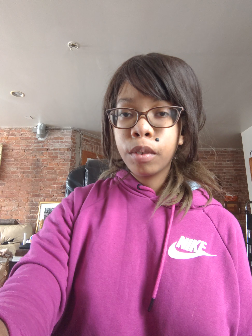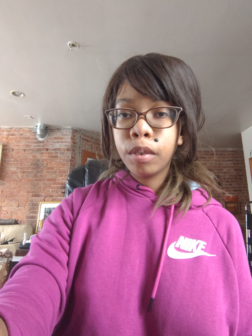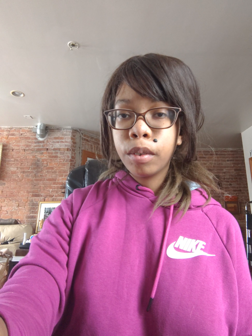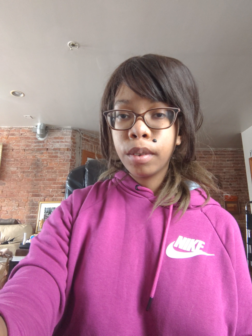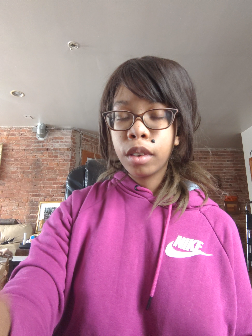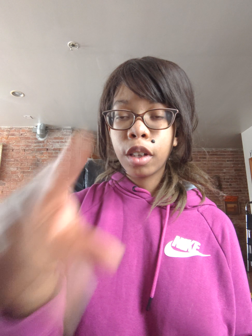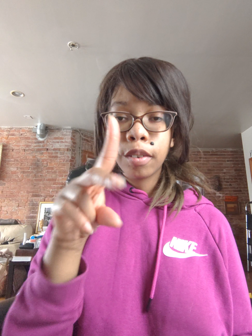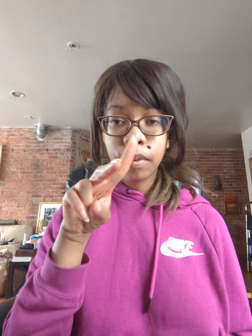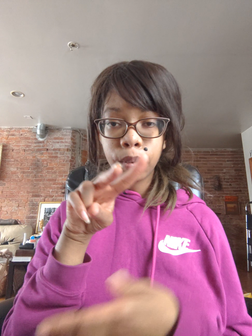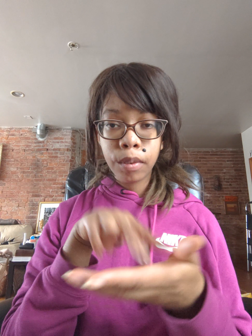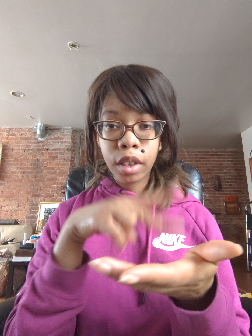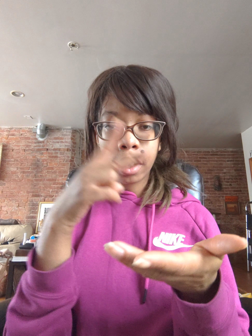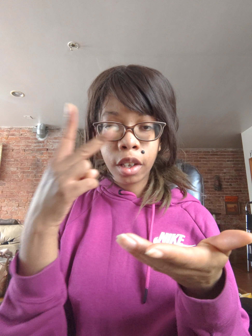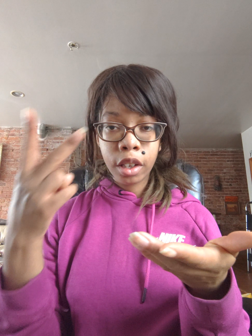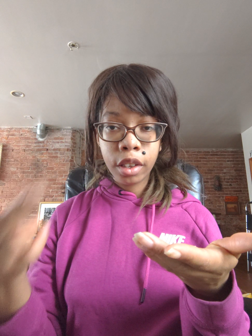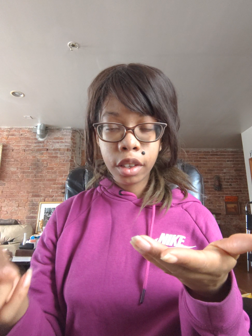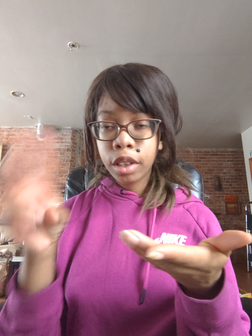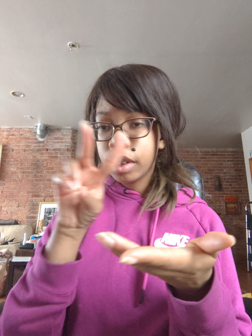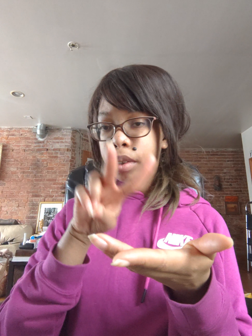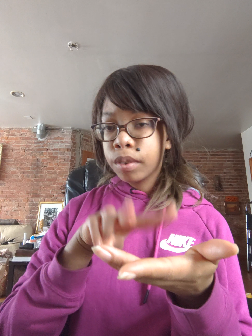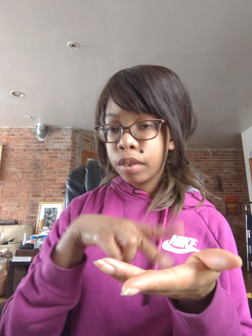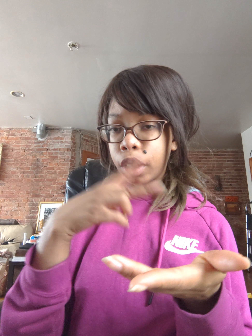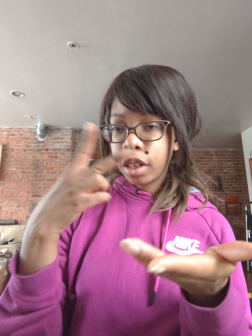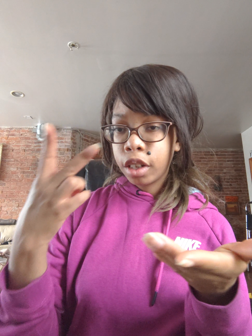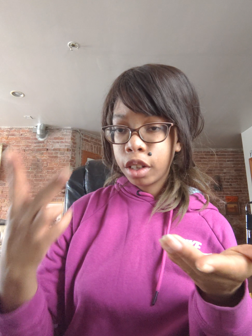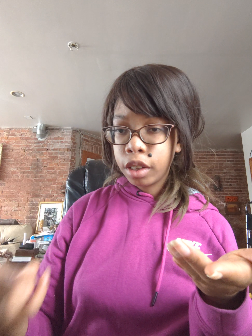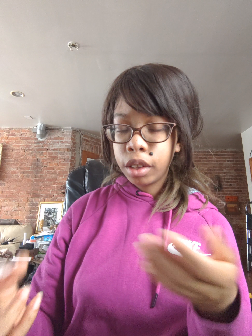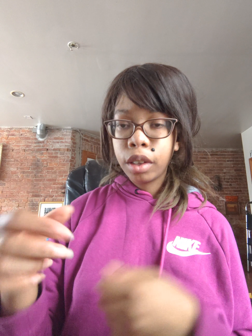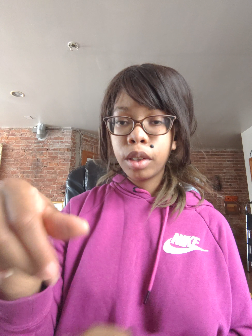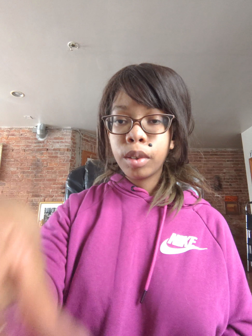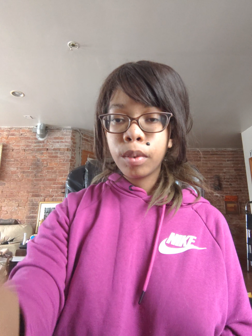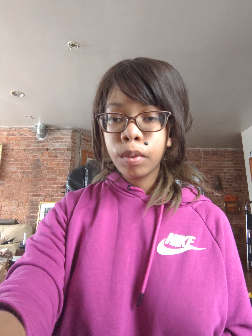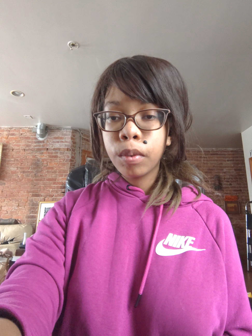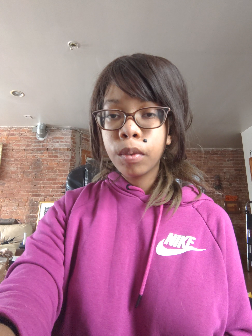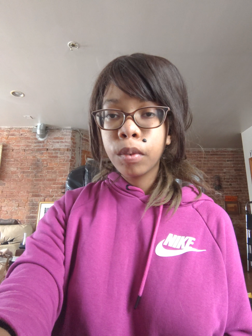fall